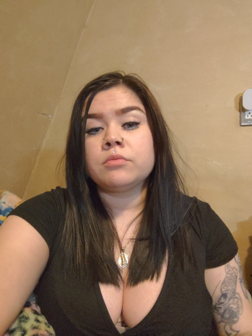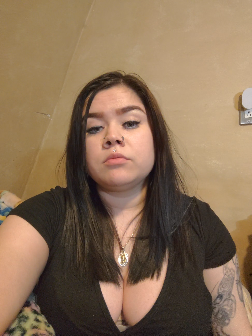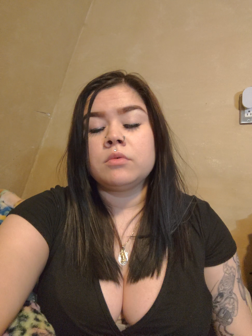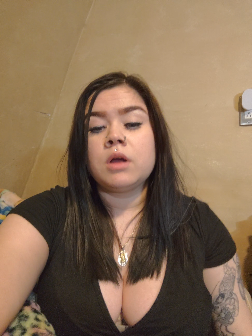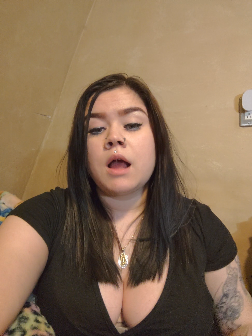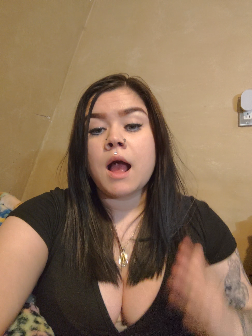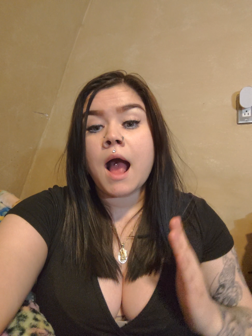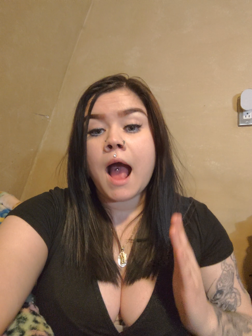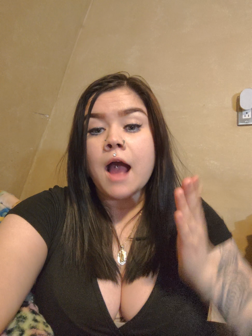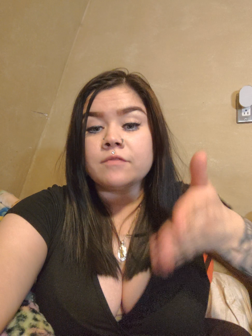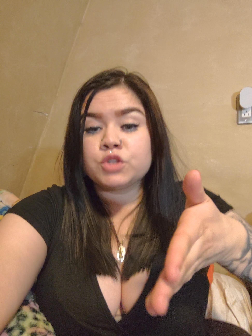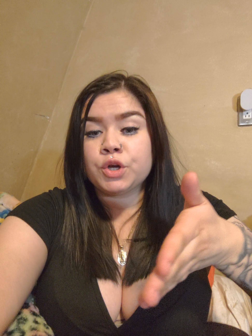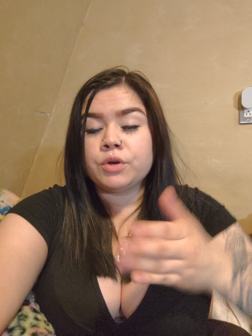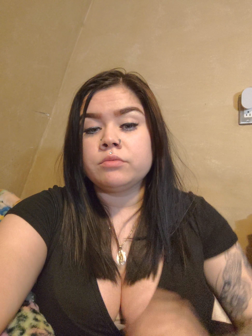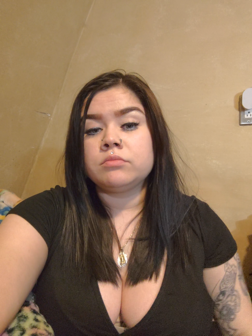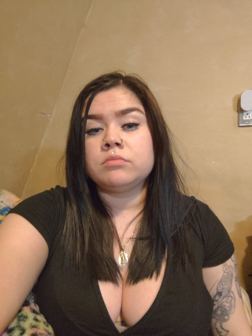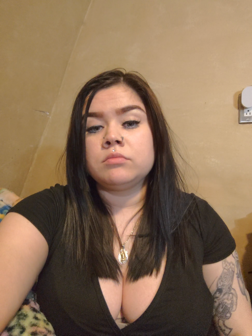after